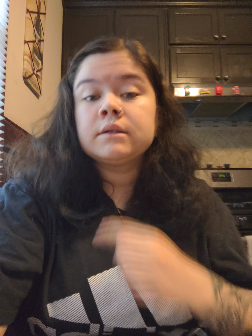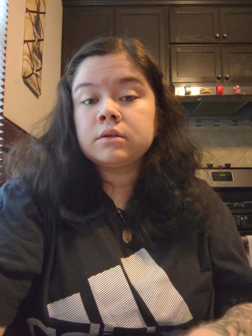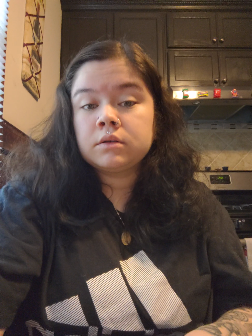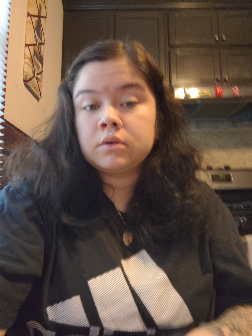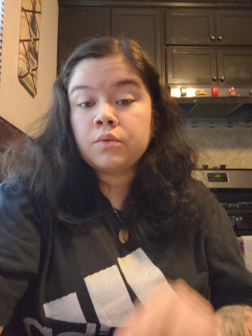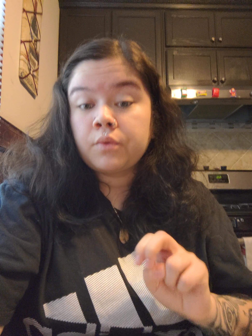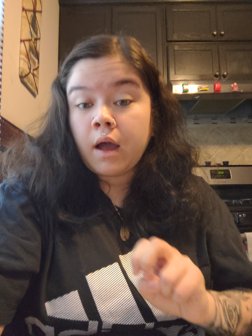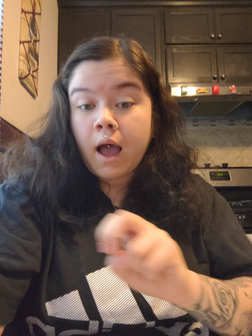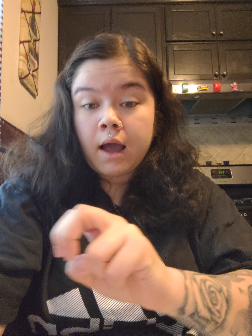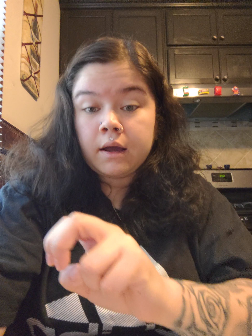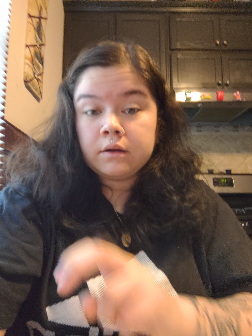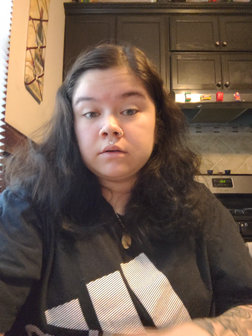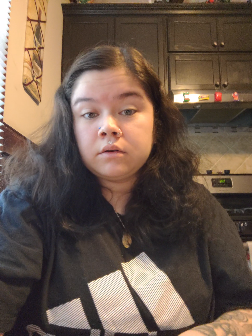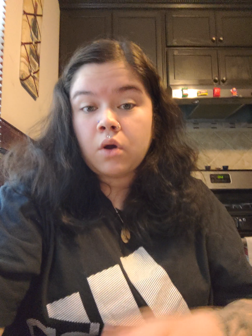ride